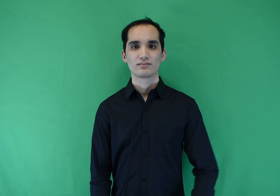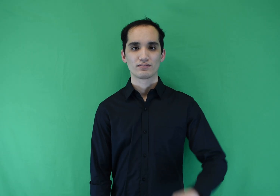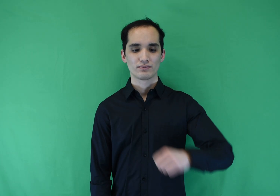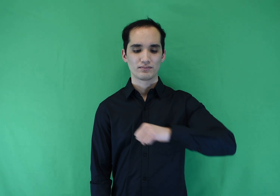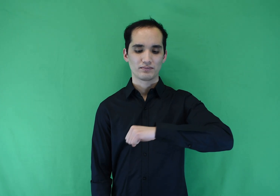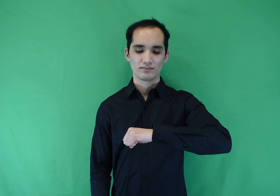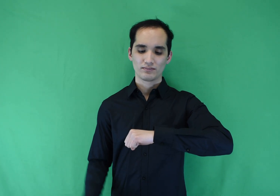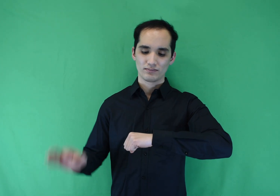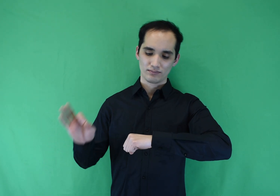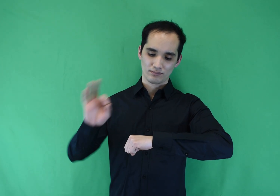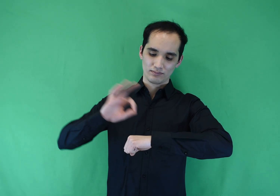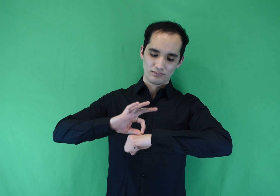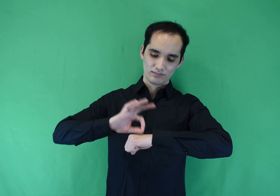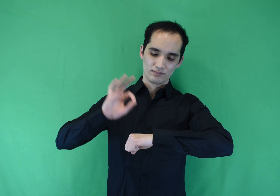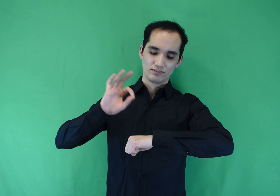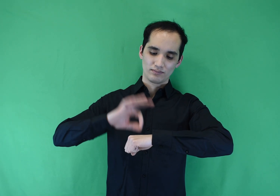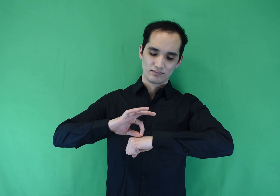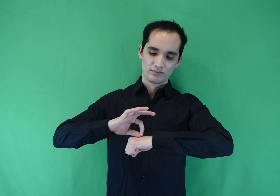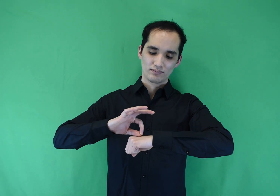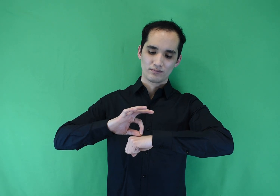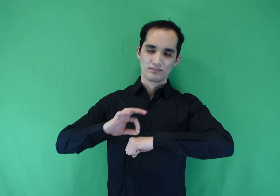farmacia